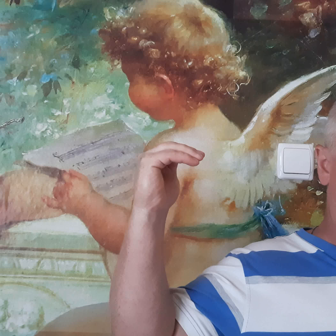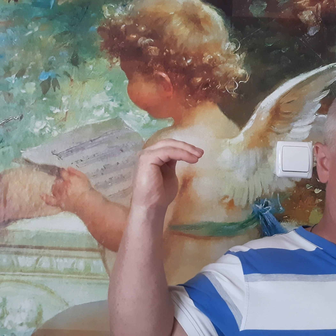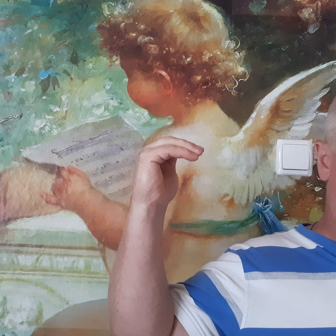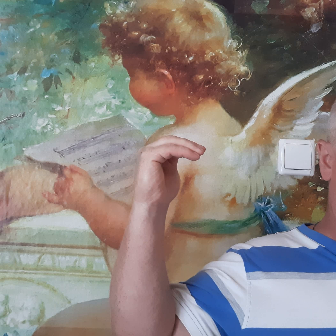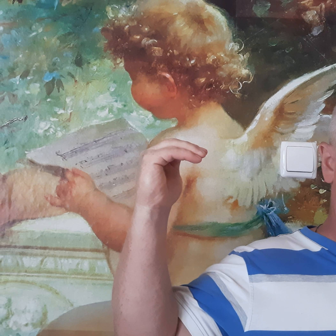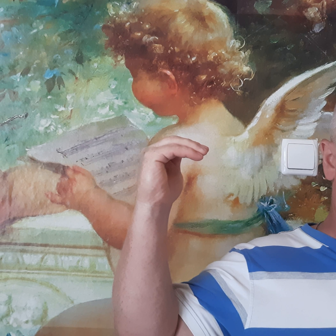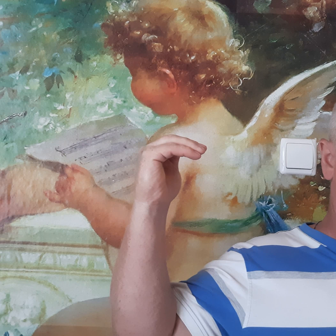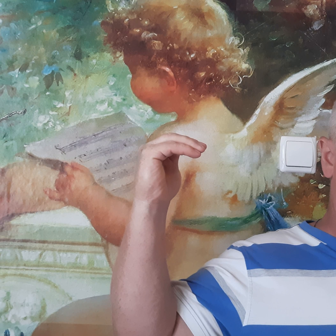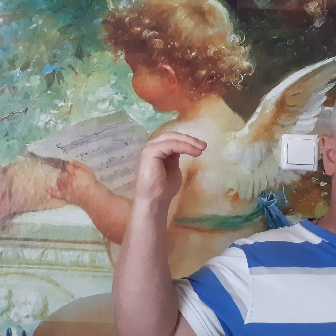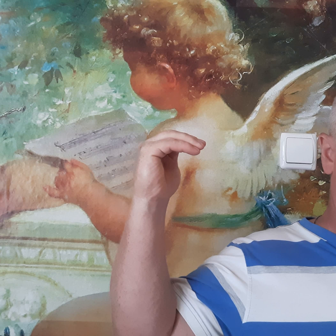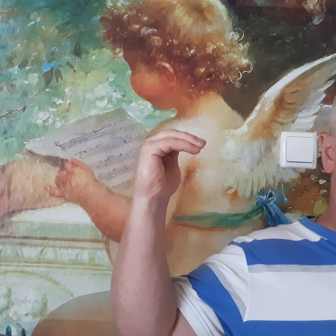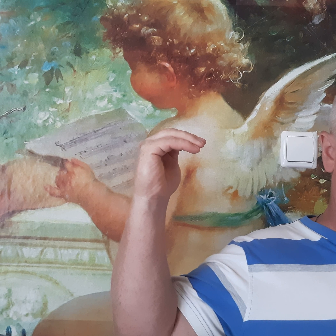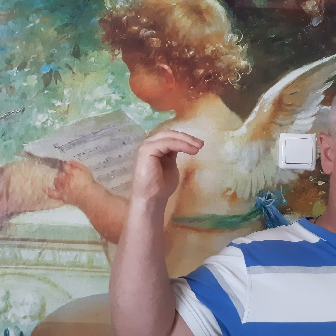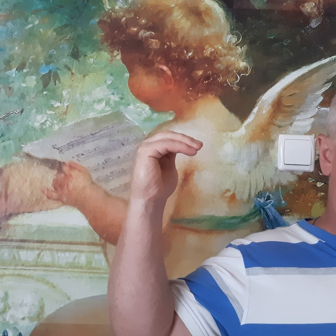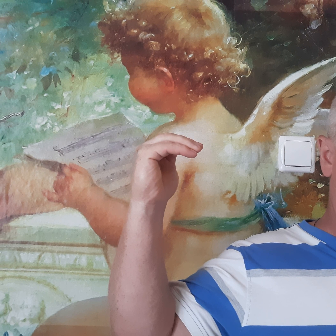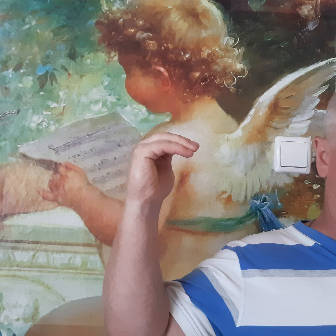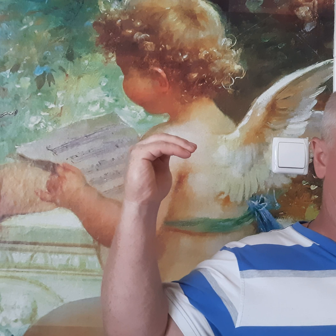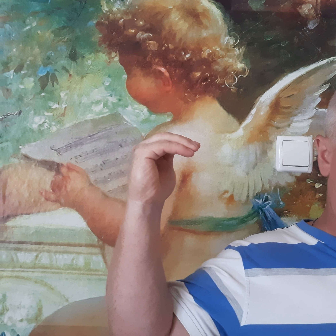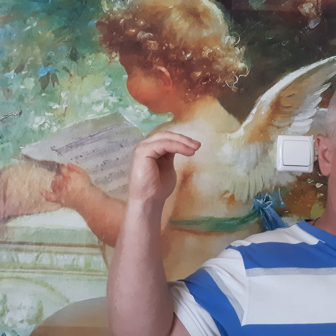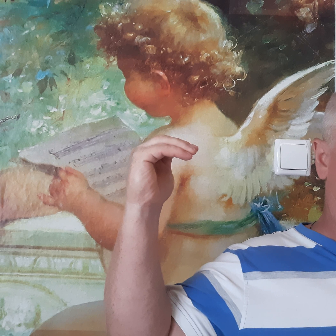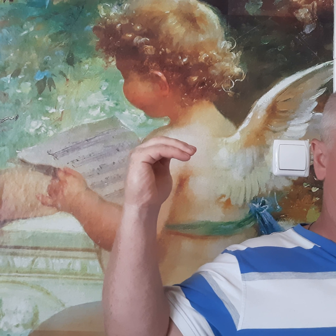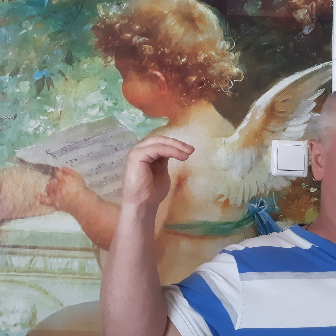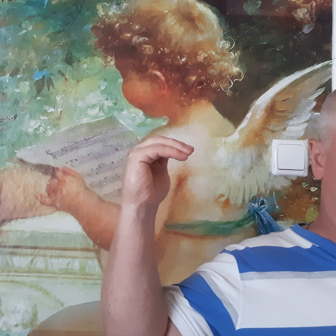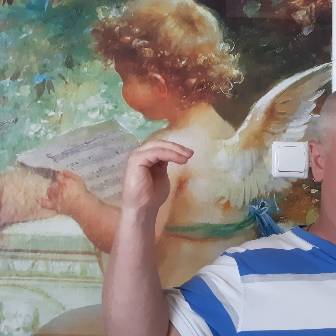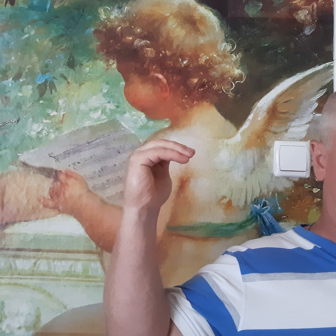Ф